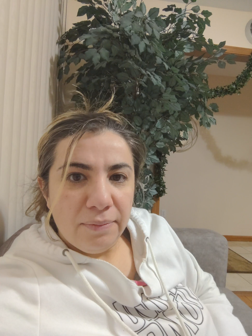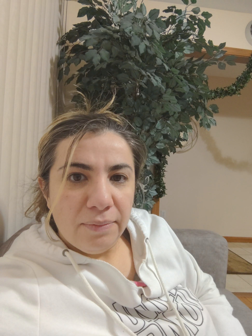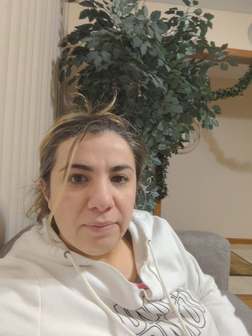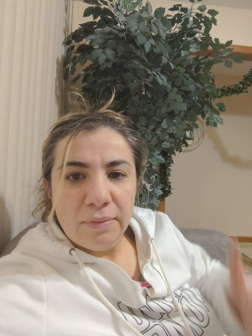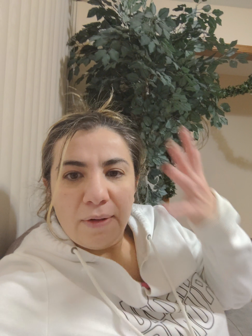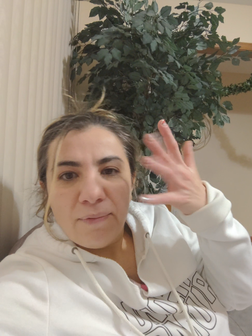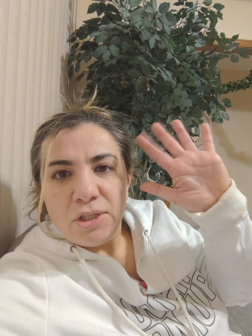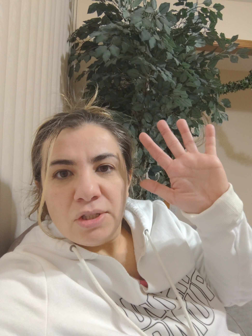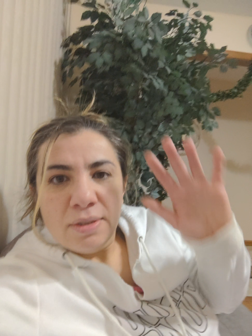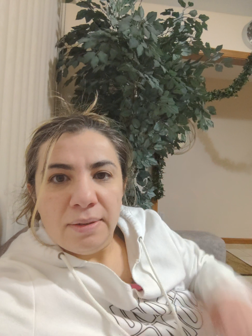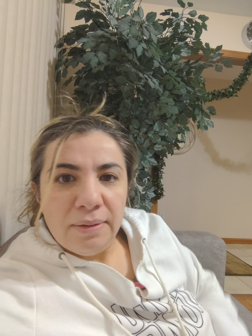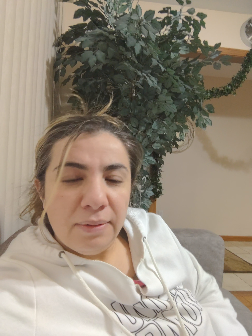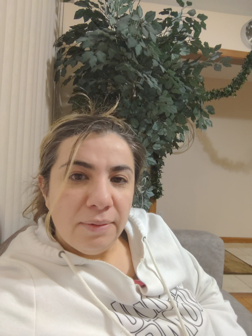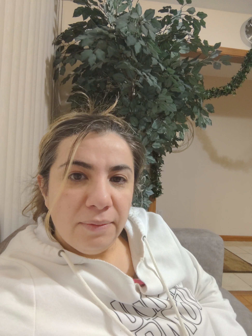finish